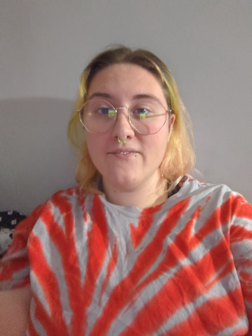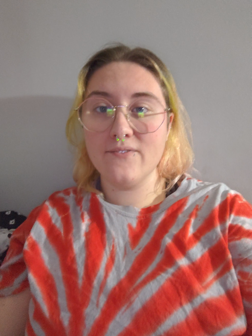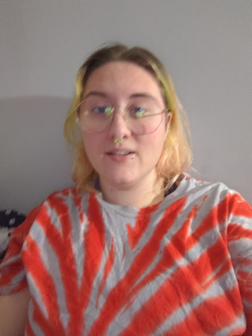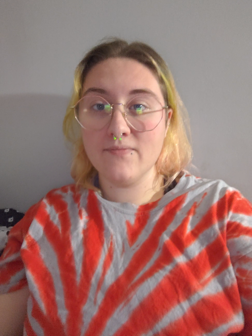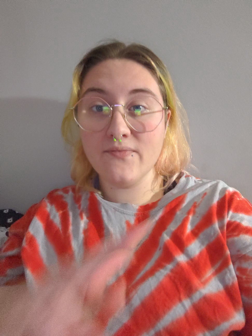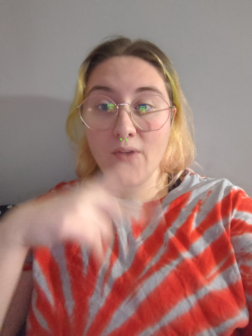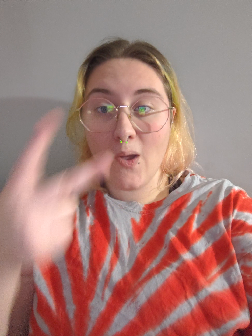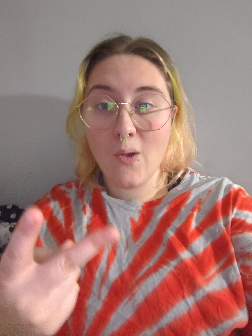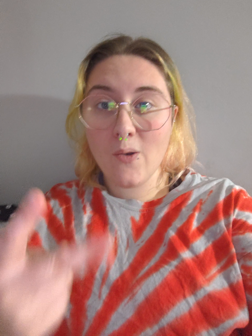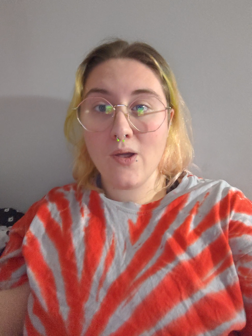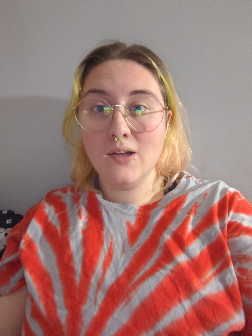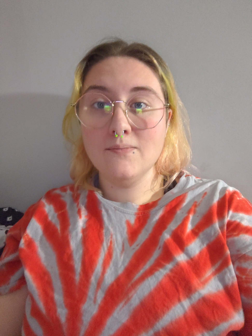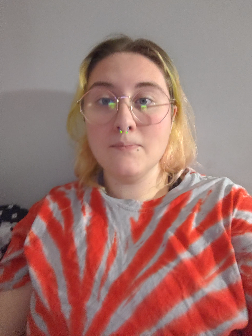fall